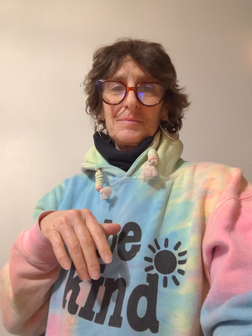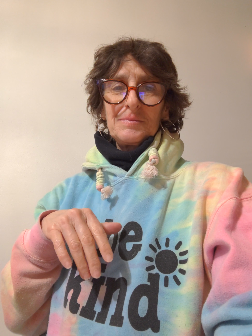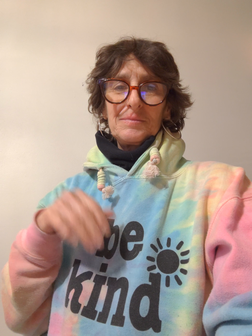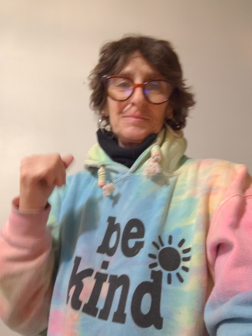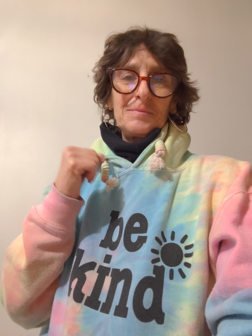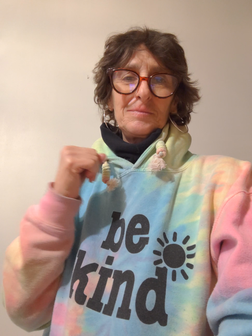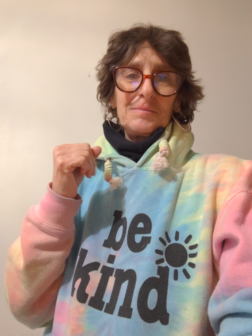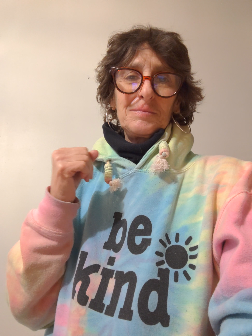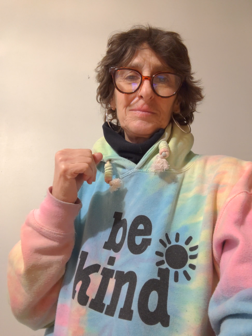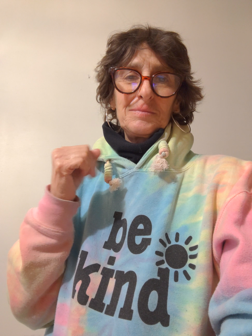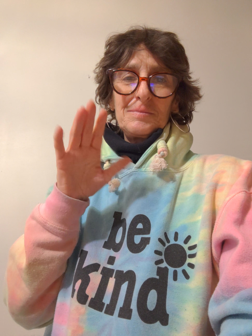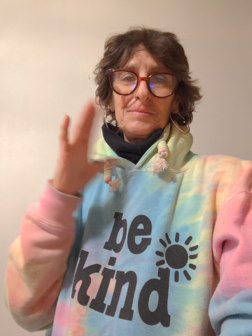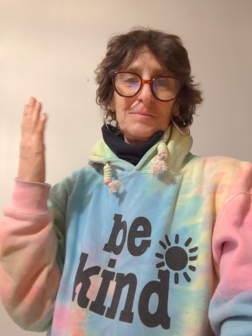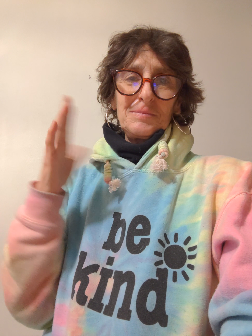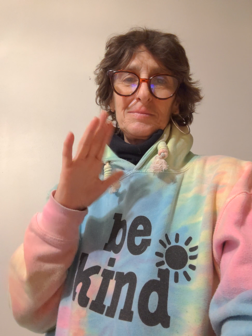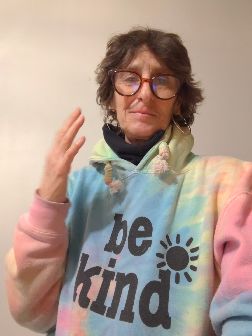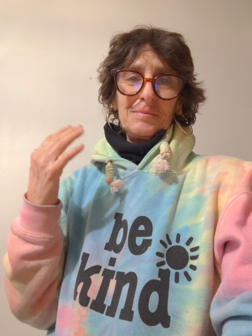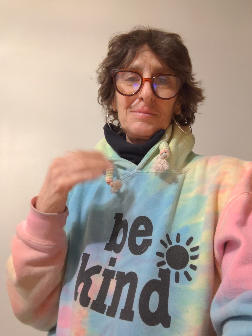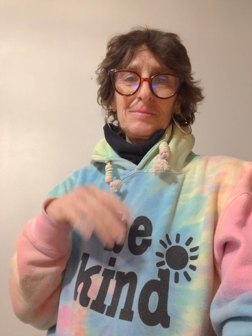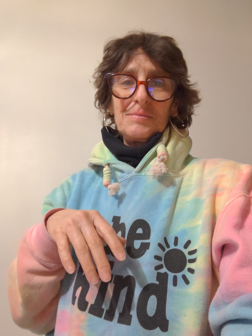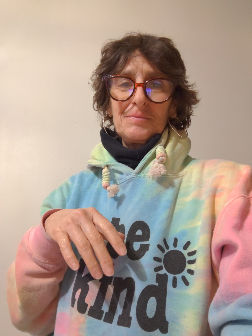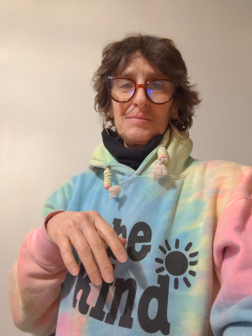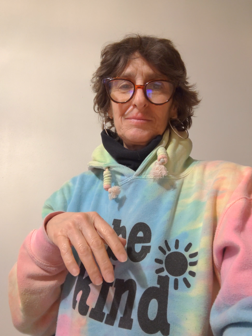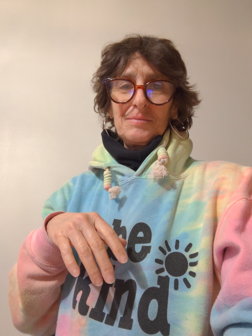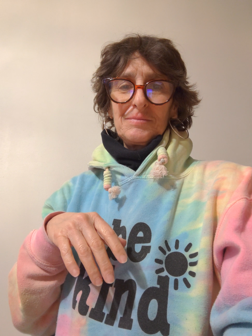refrigerator